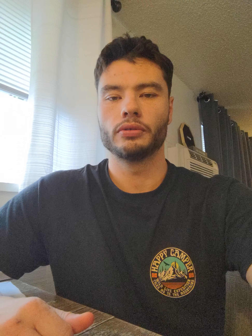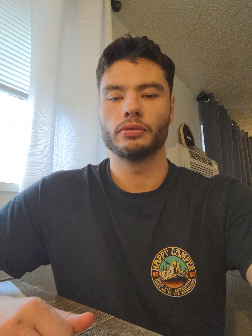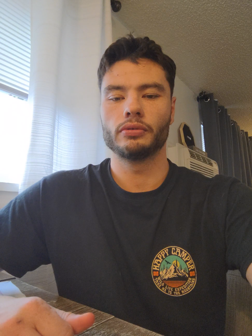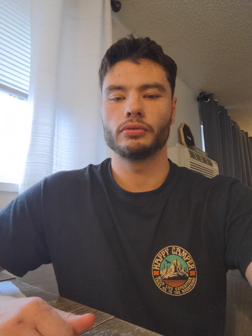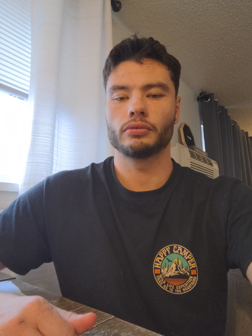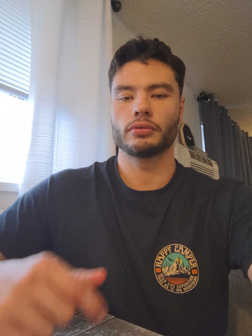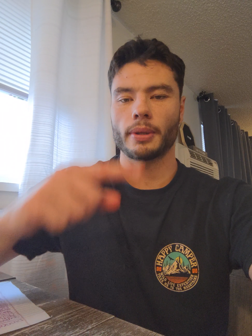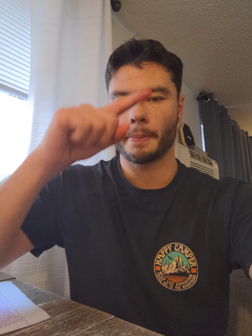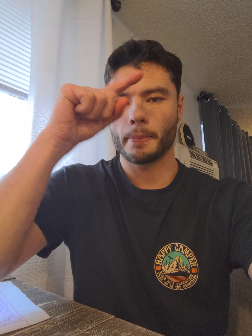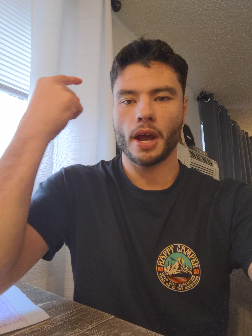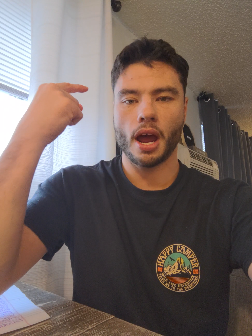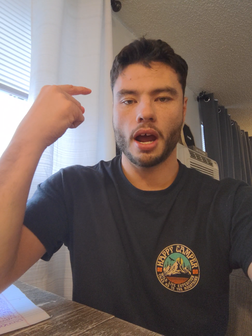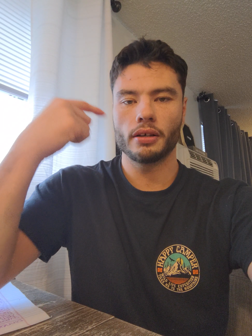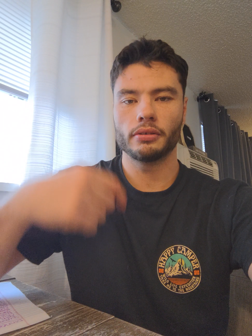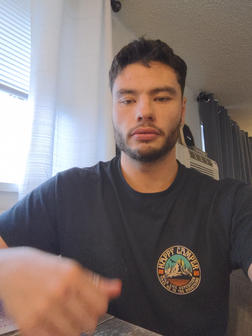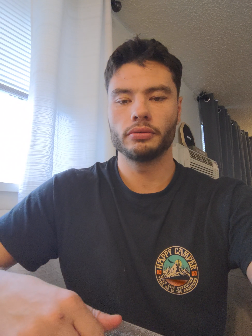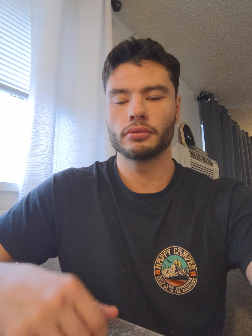black